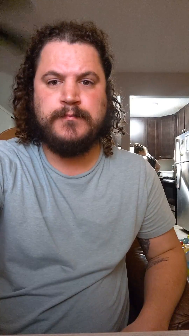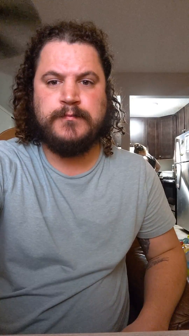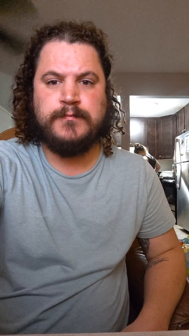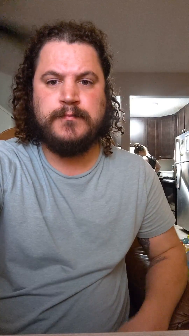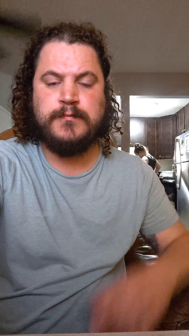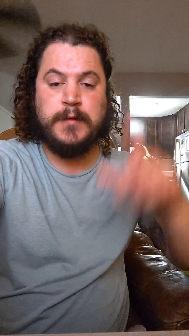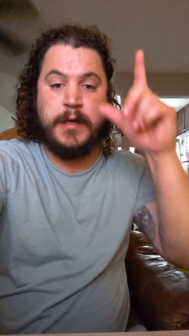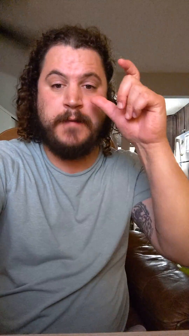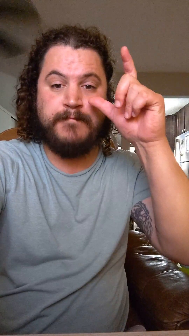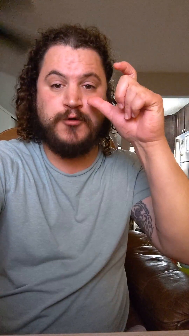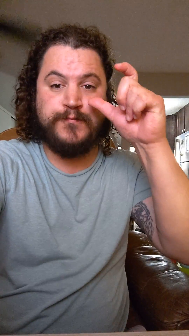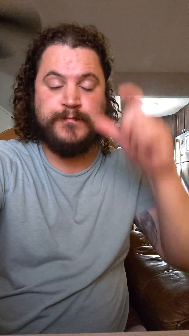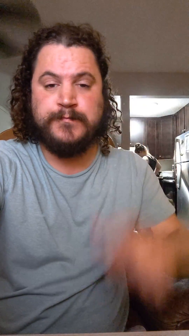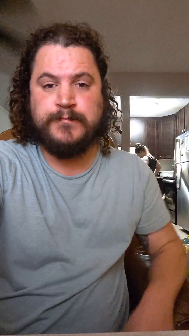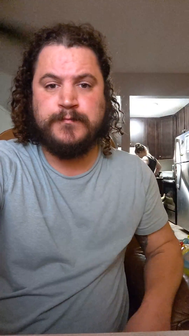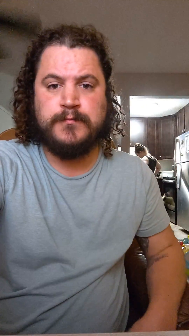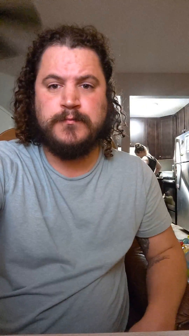camera